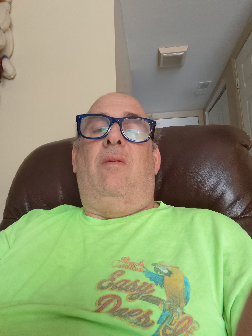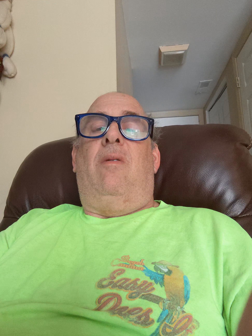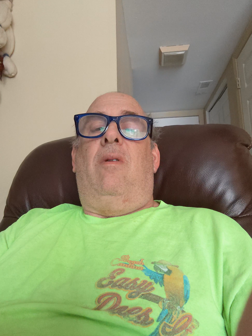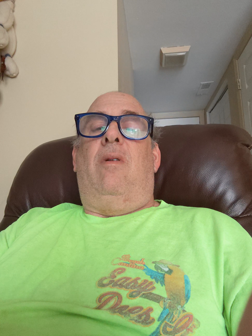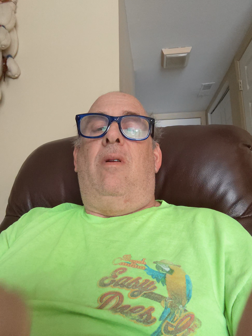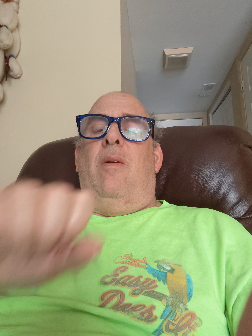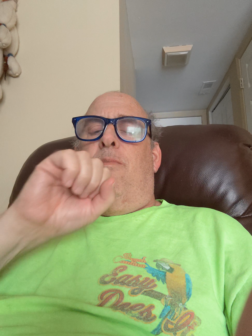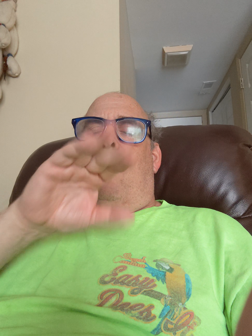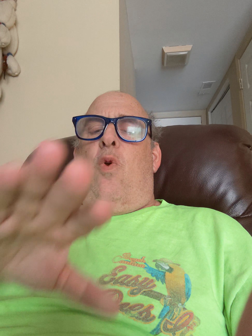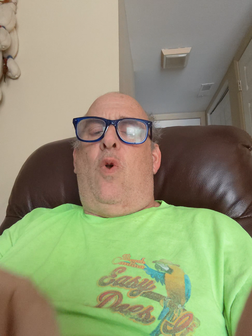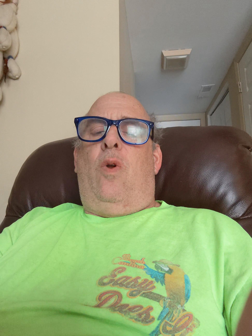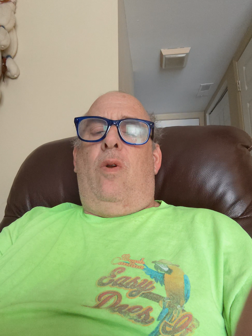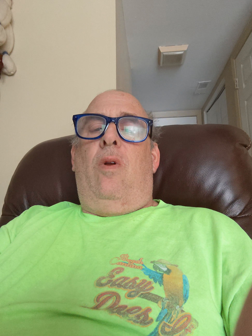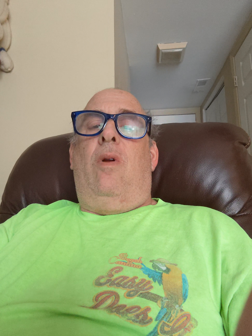blow